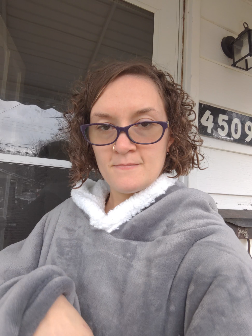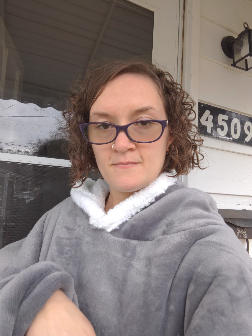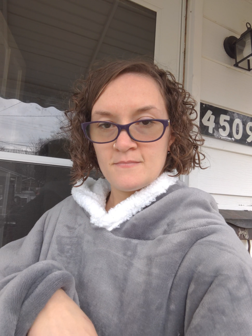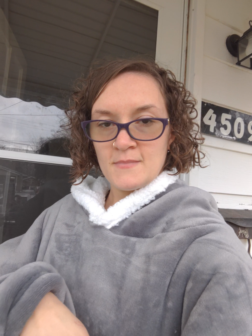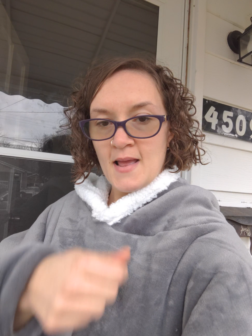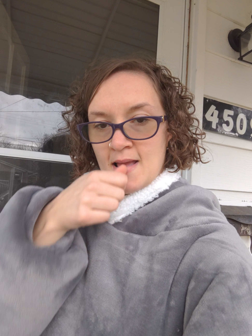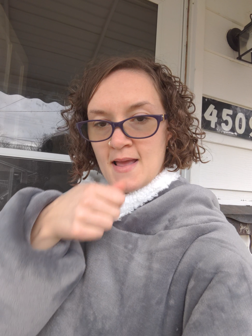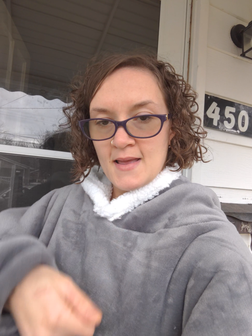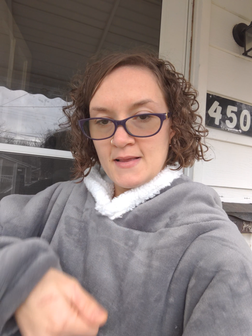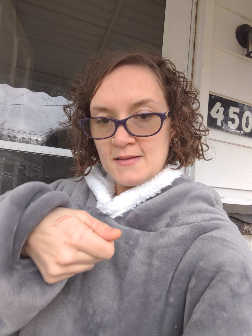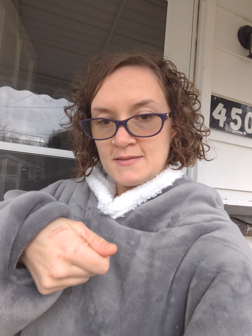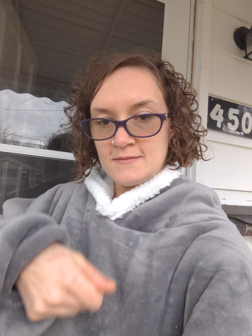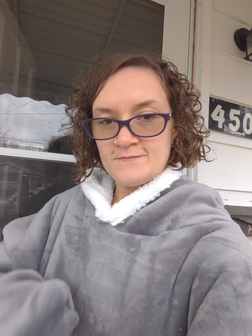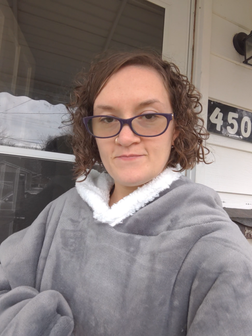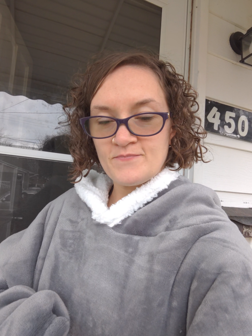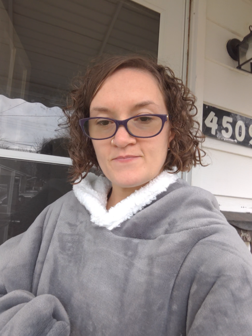hide